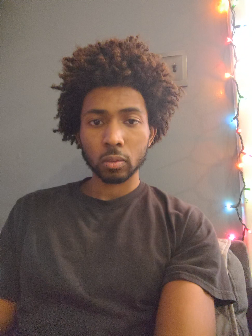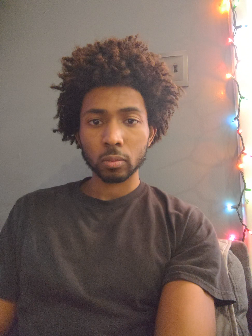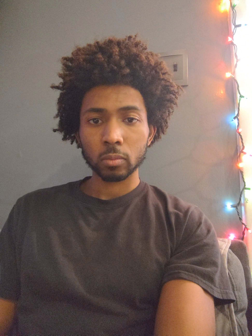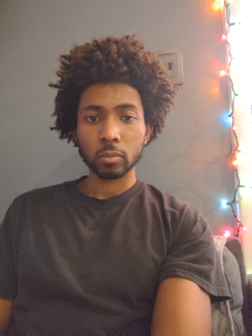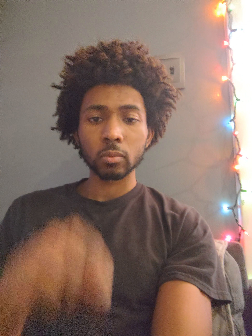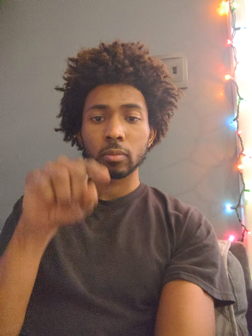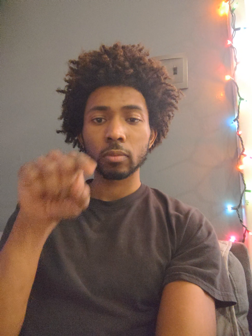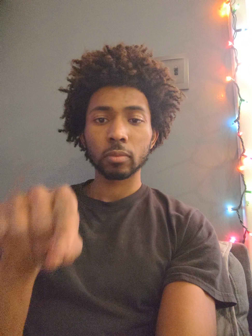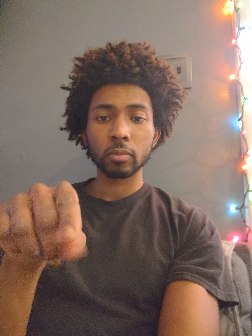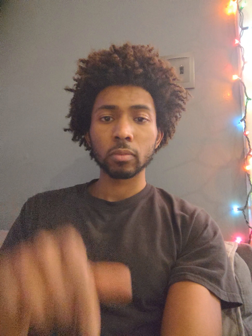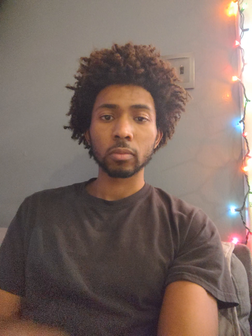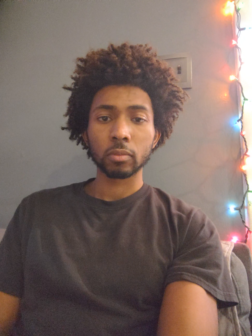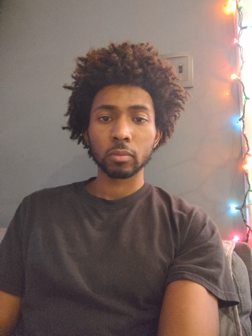there